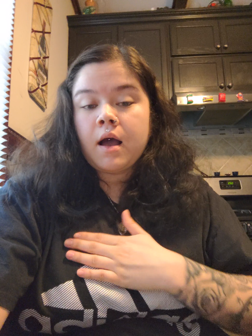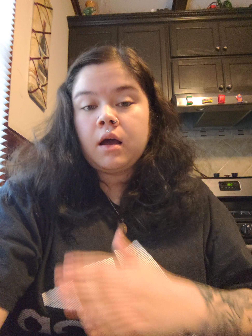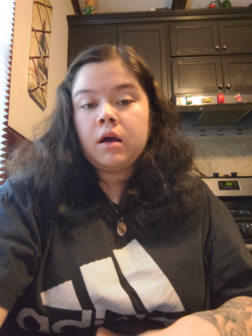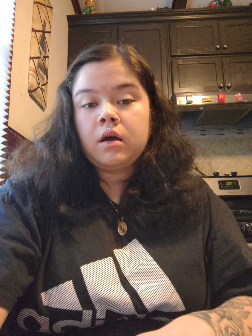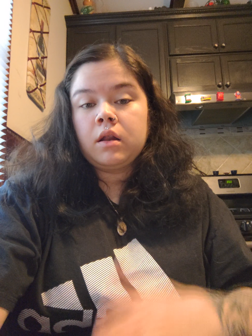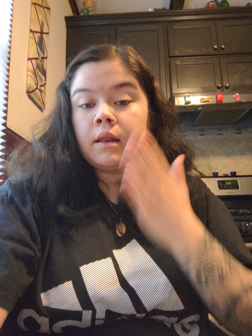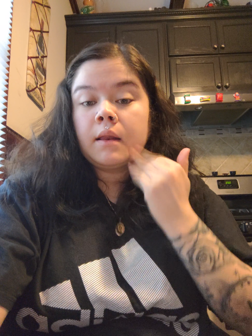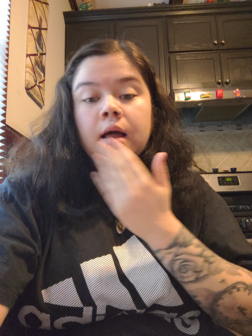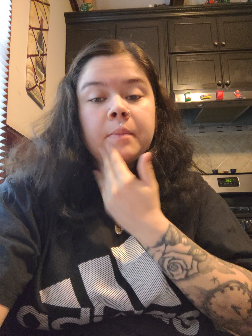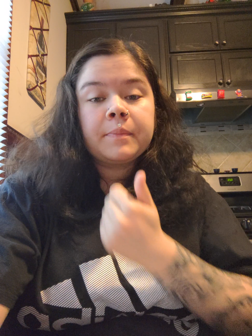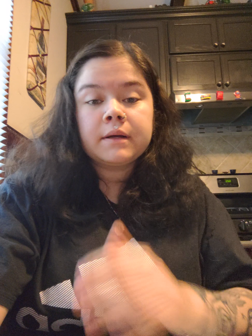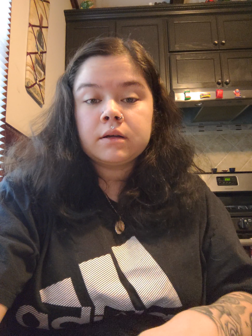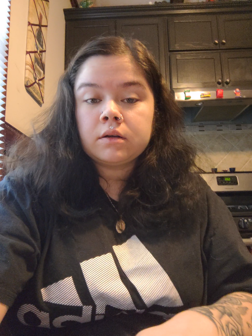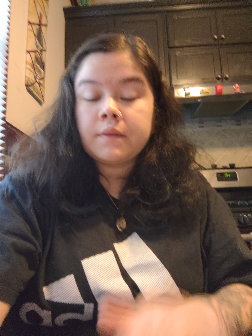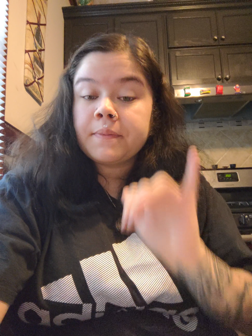napkin